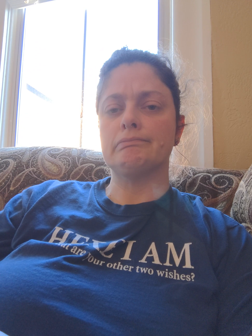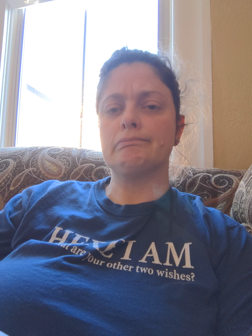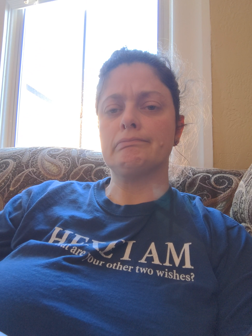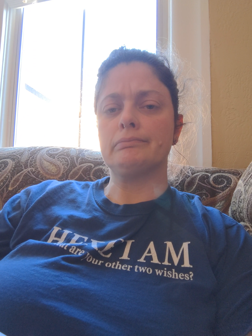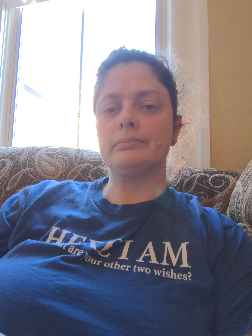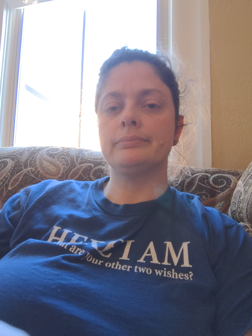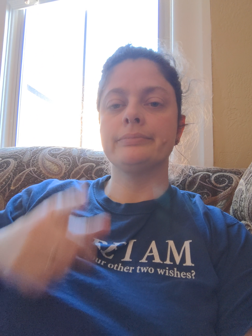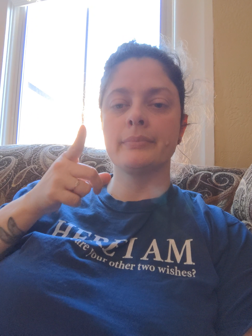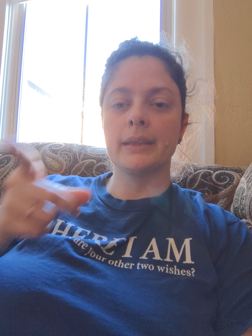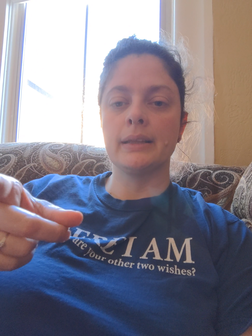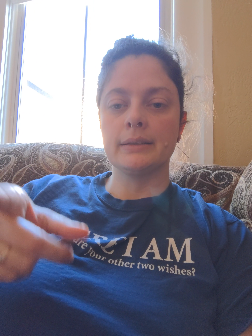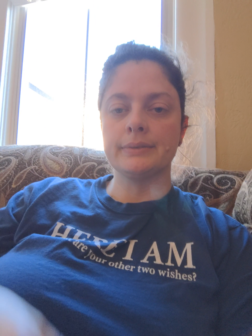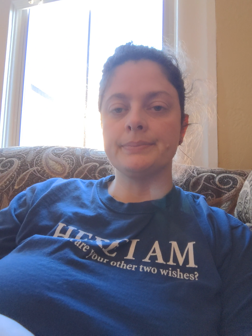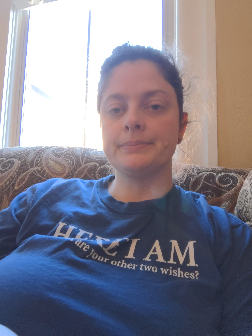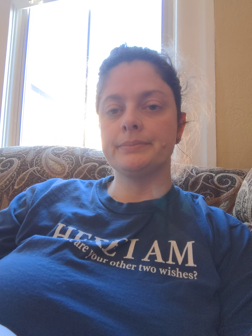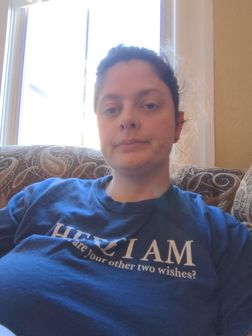he/she/it